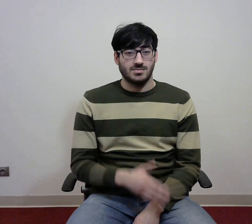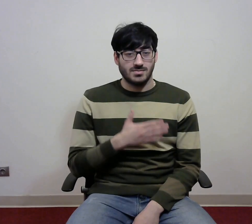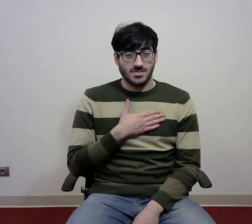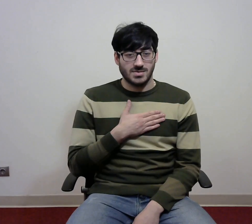mən